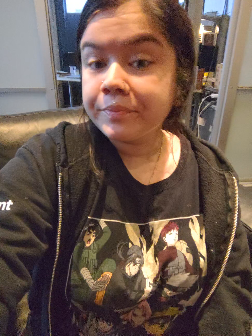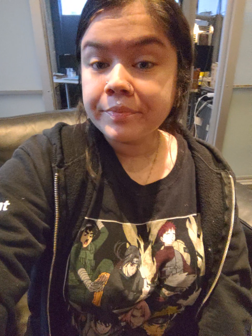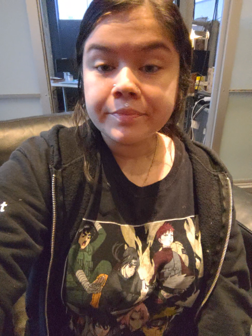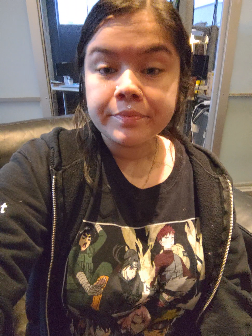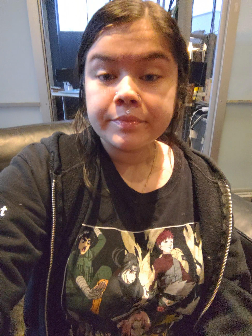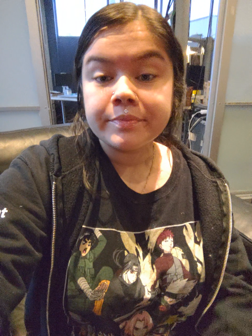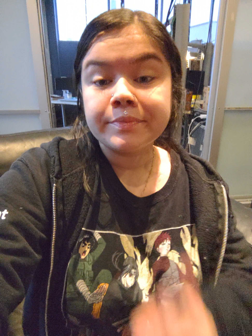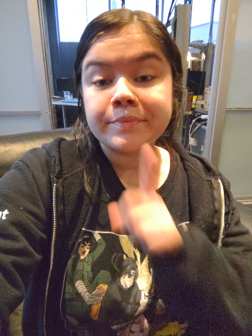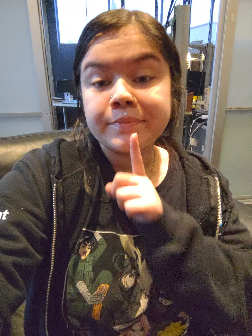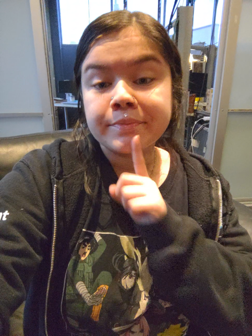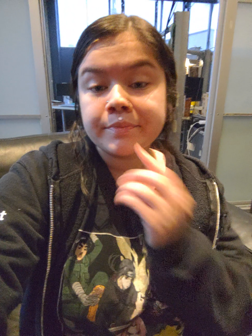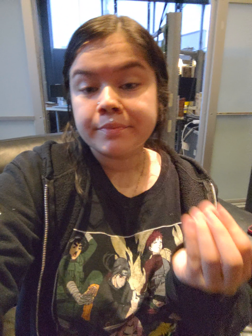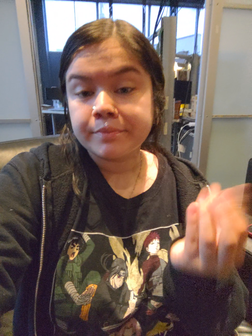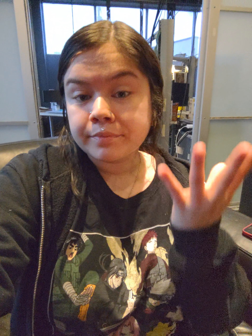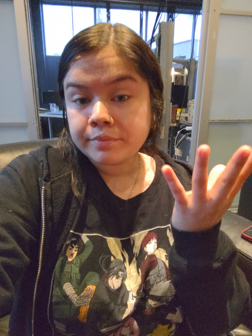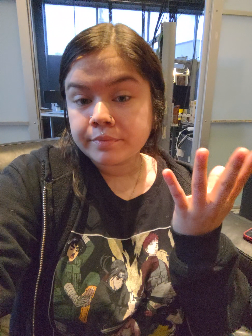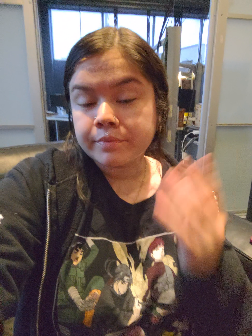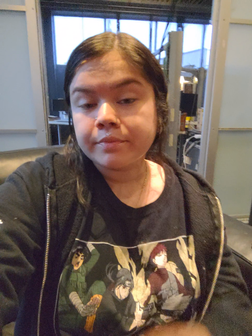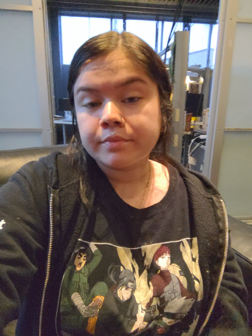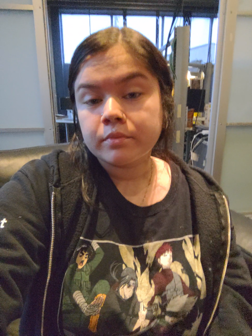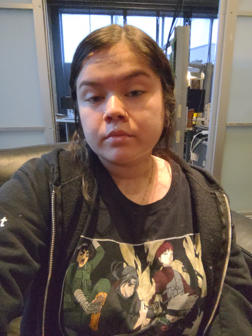lamp